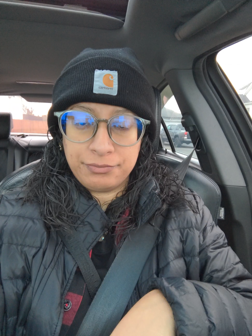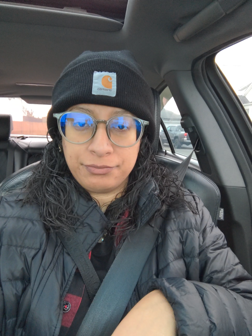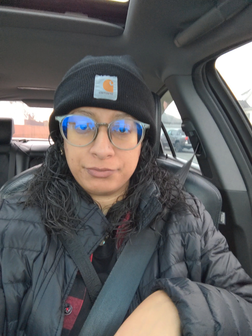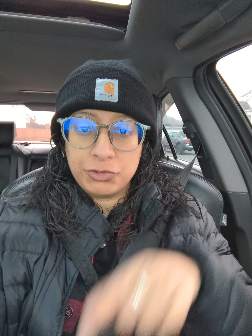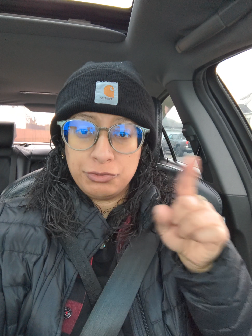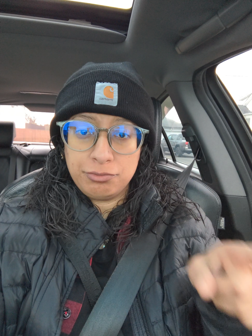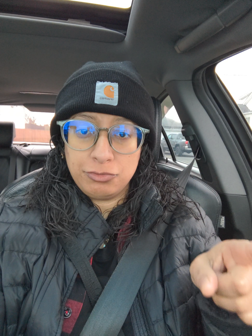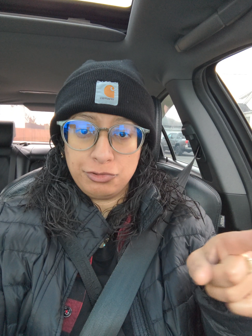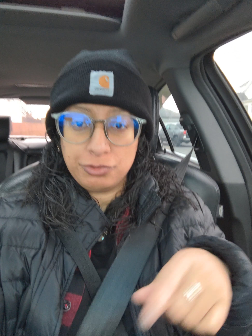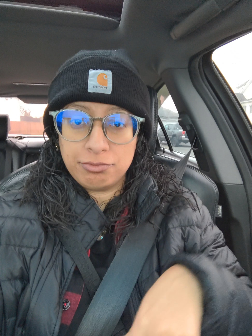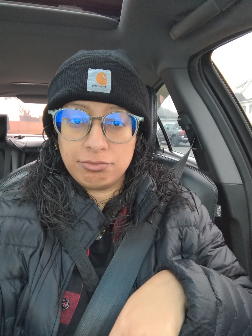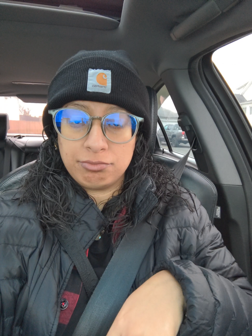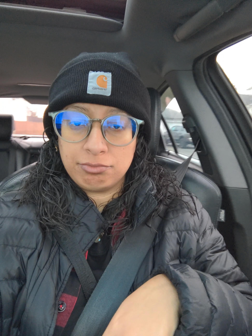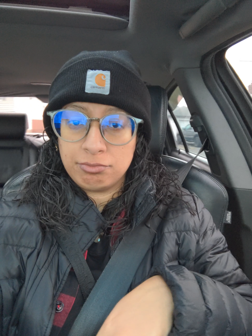he/she/it